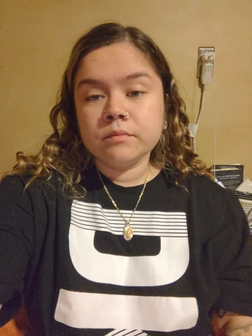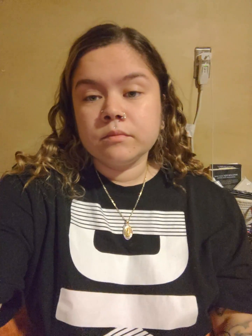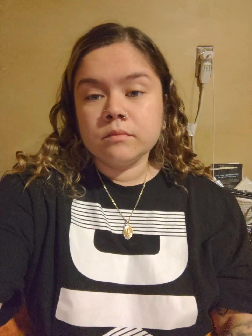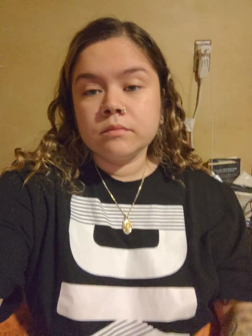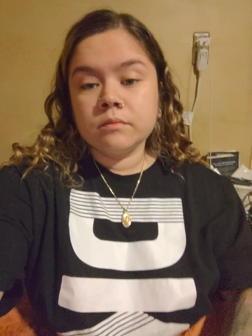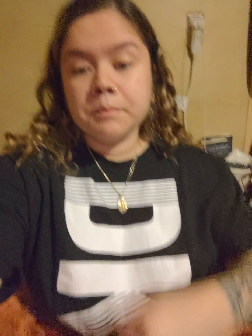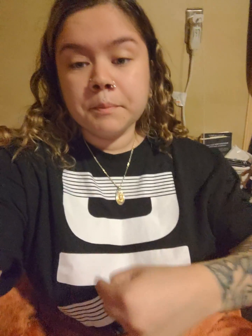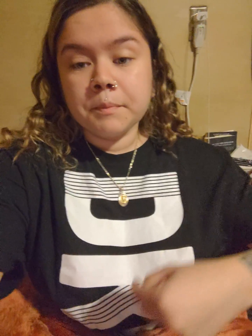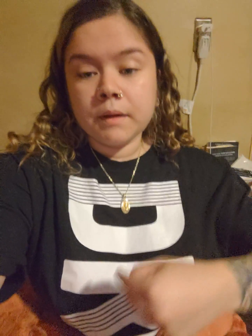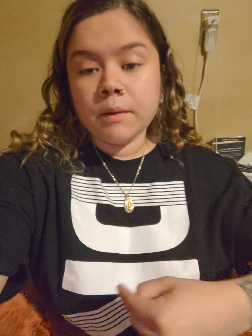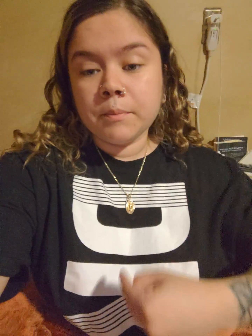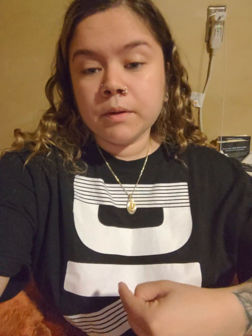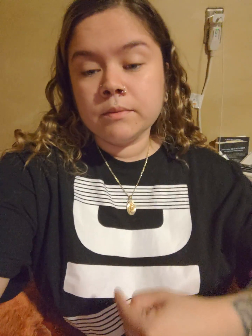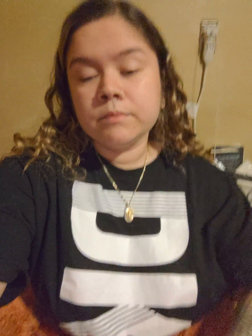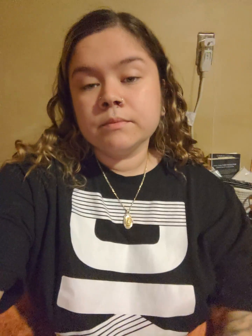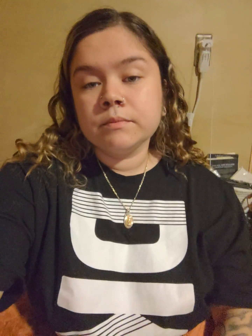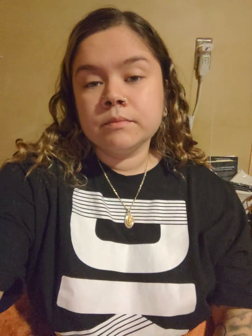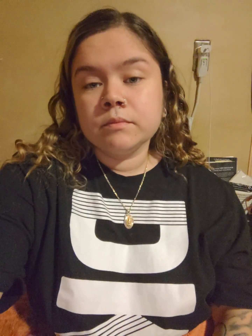belly button